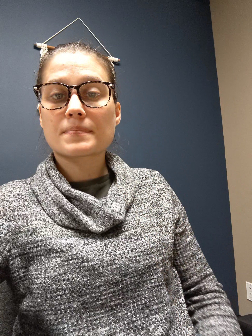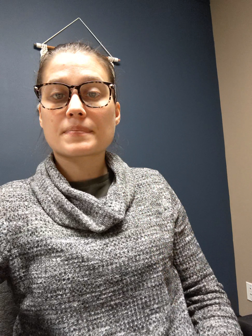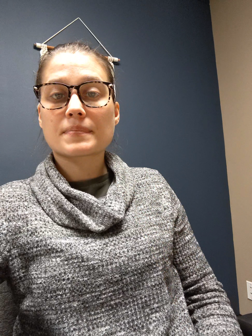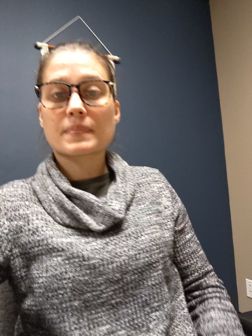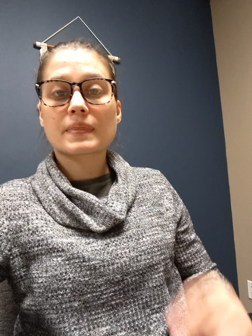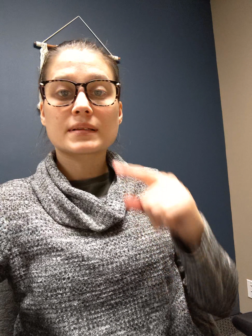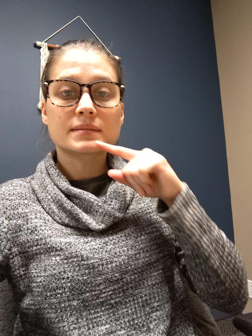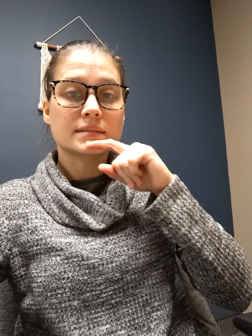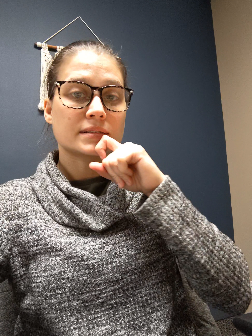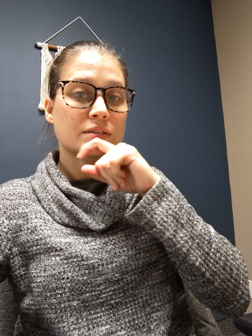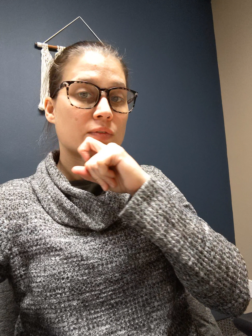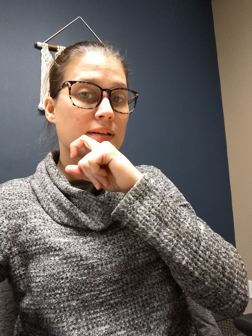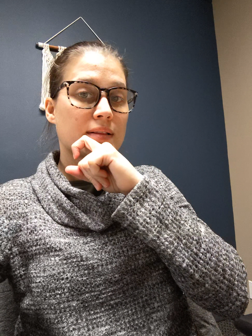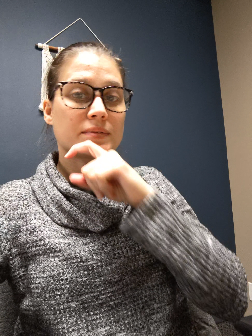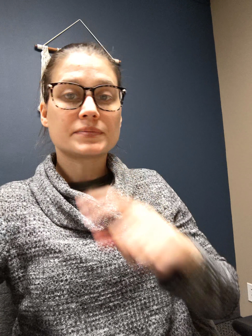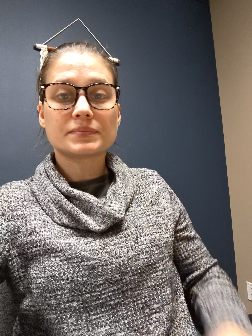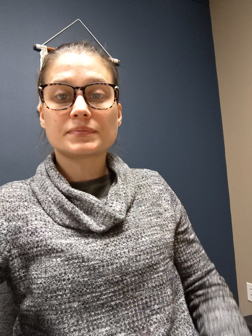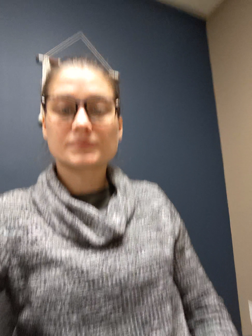cereal